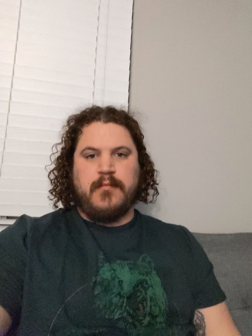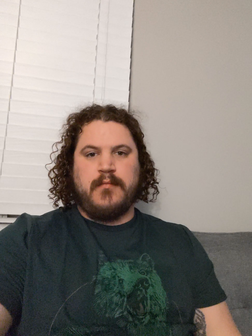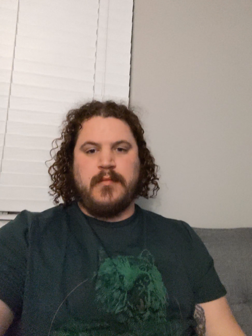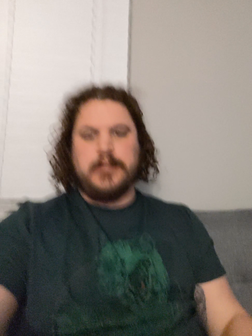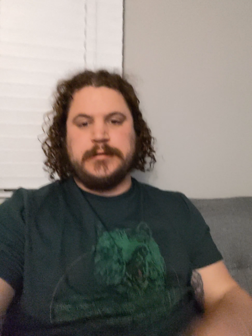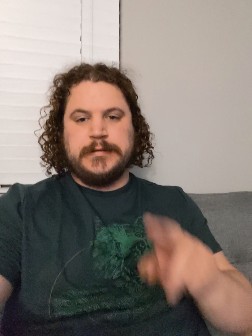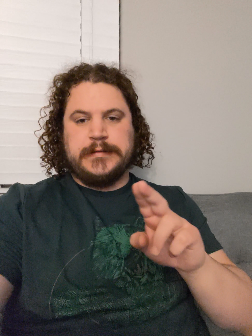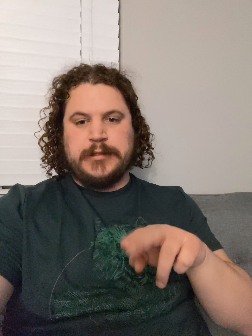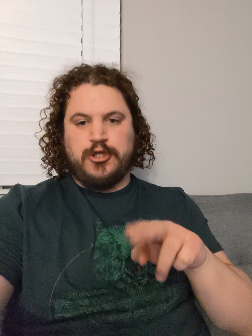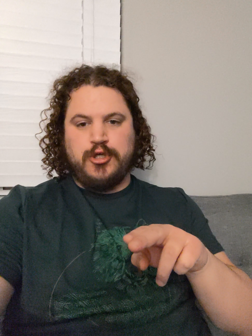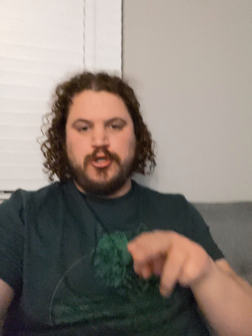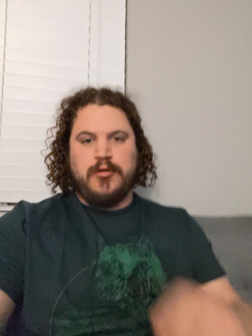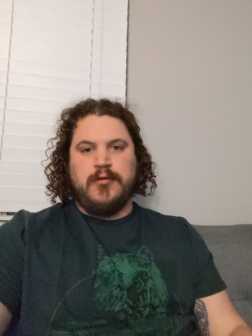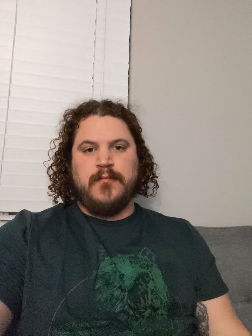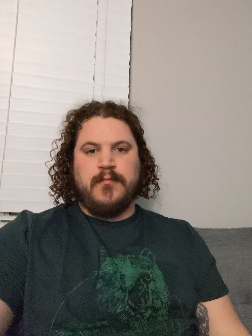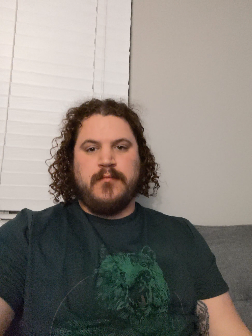chair